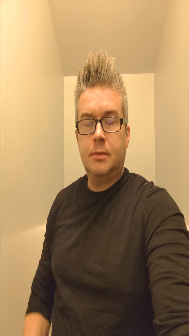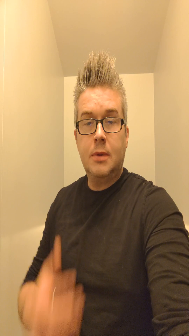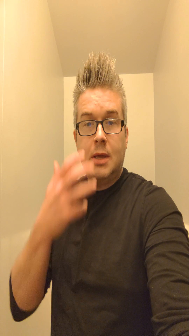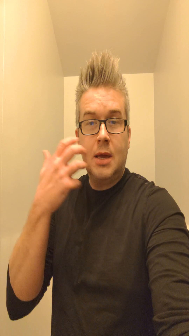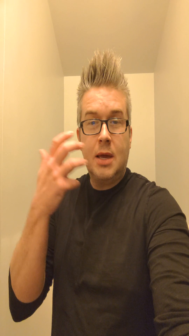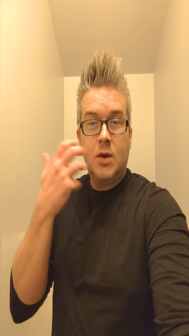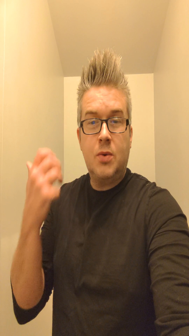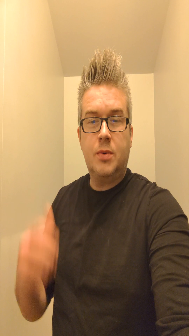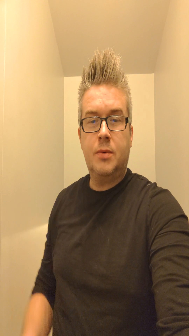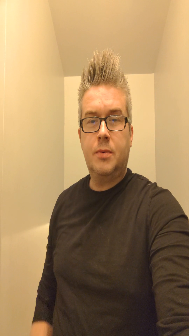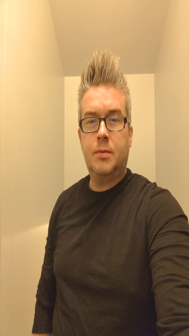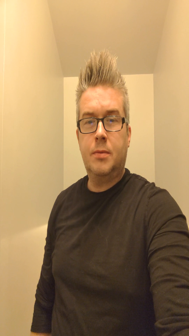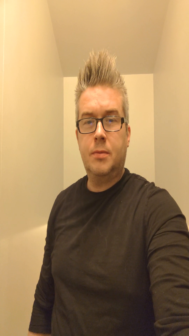tiger